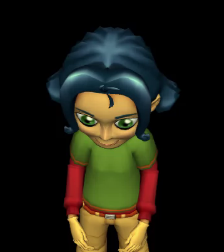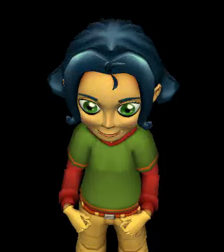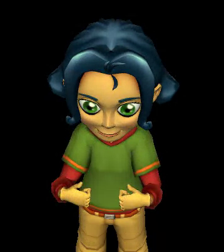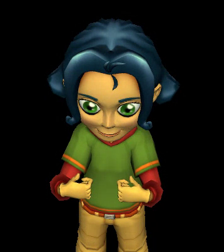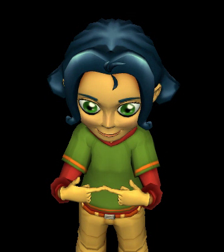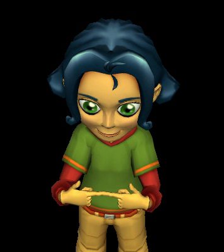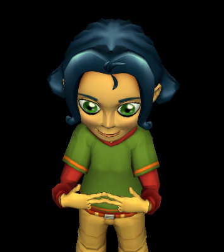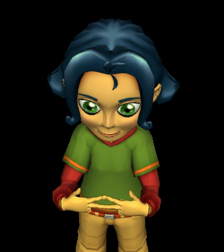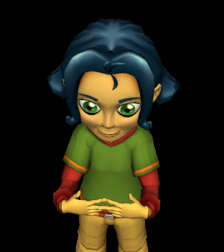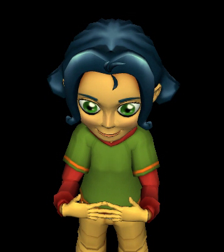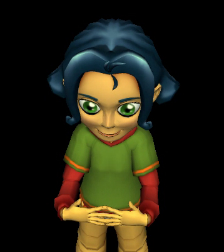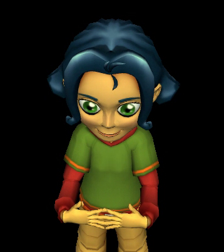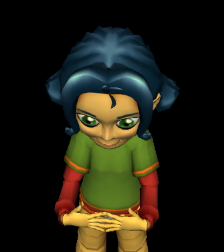عدد